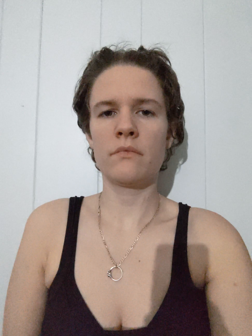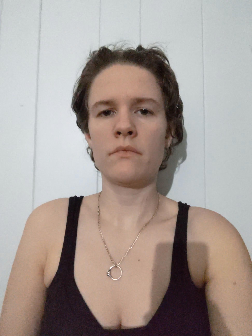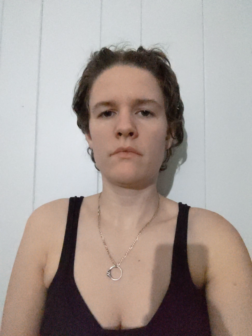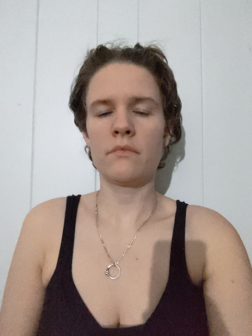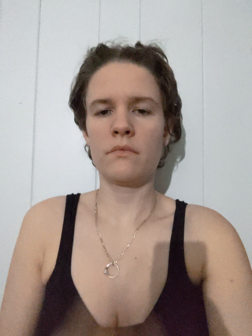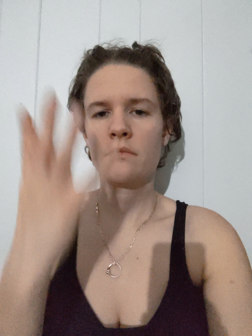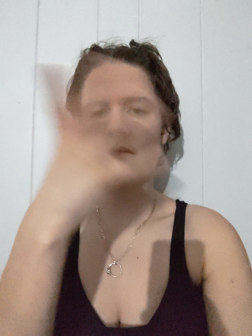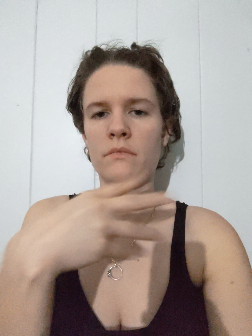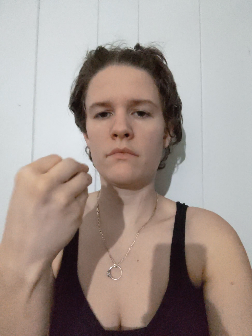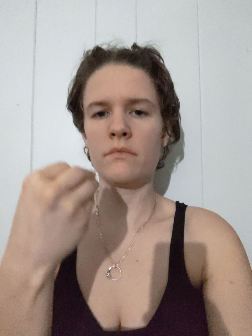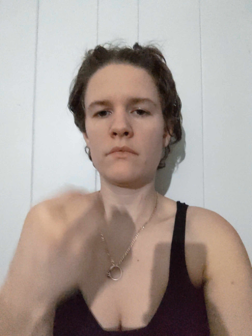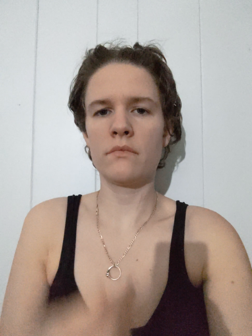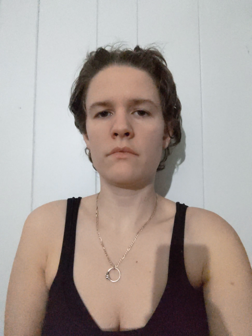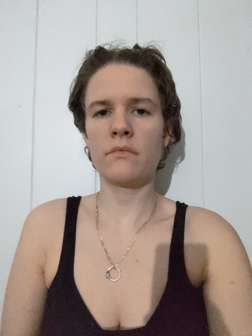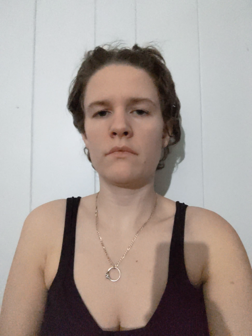pretty